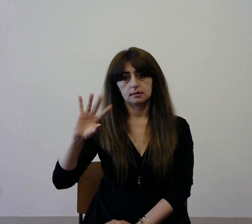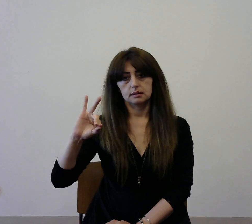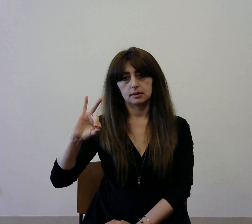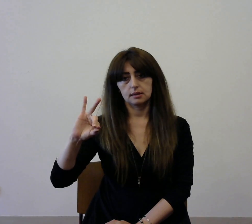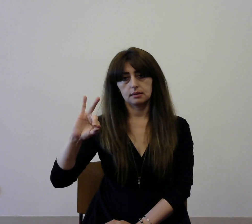İ